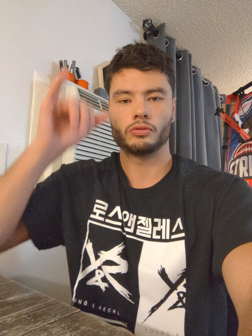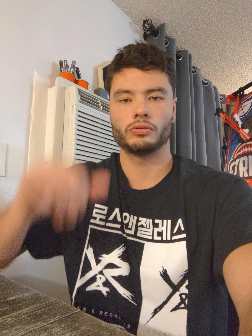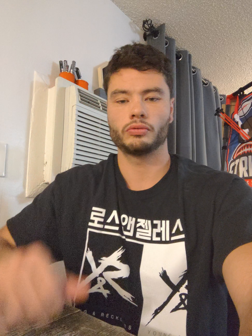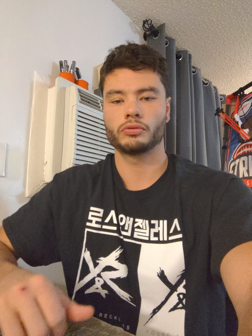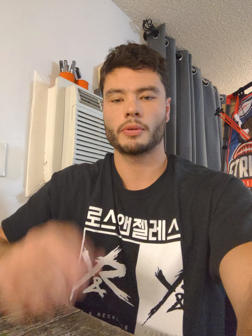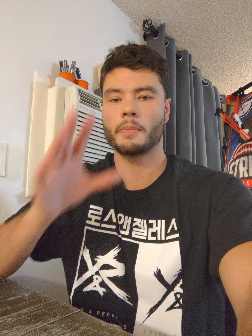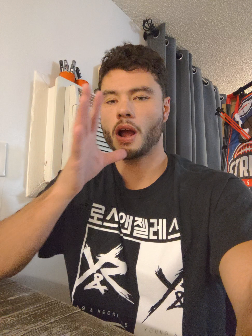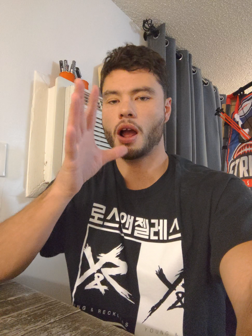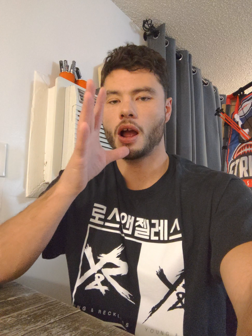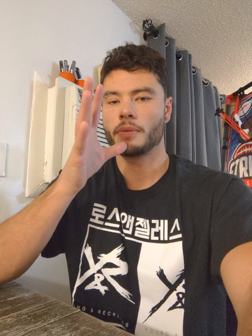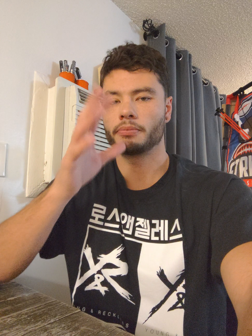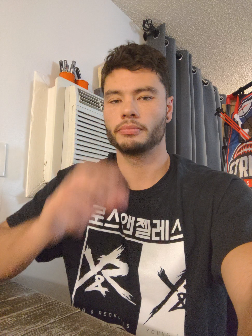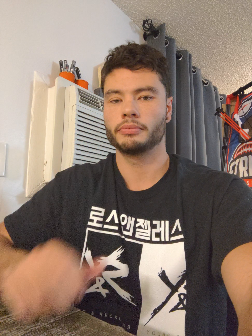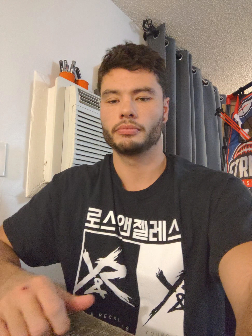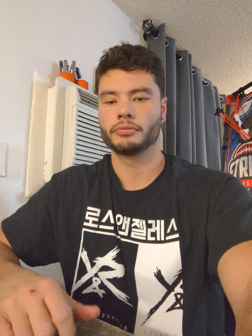mom